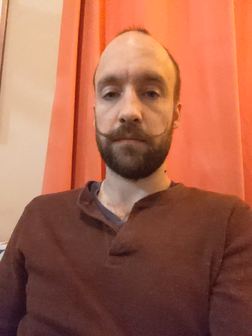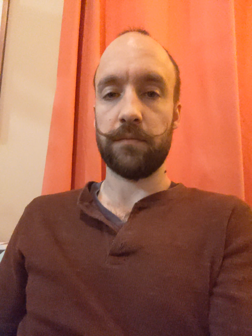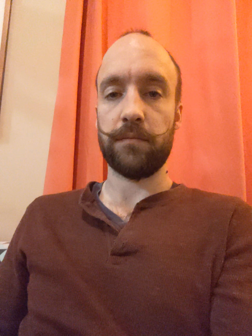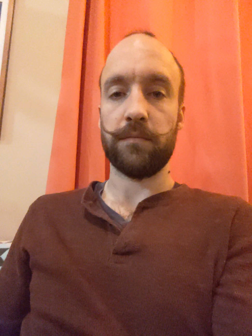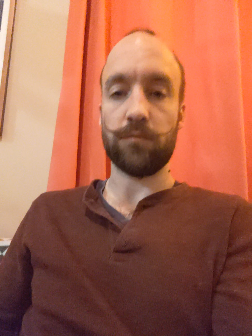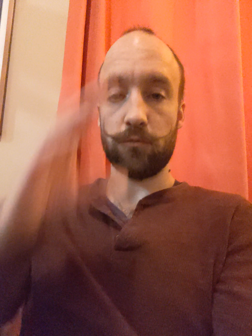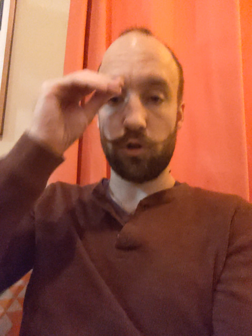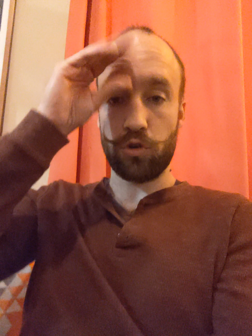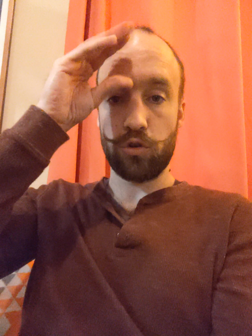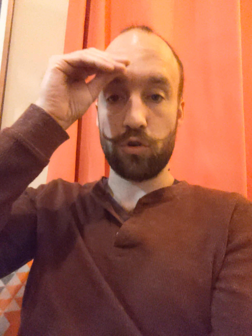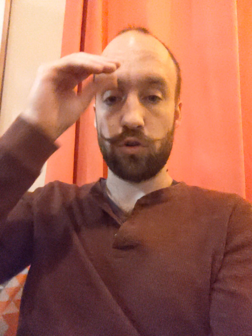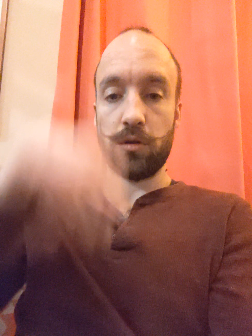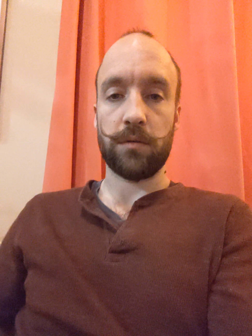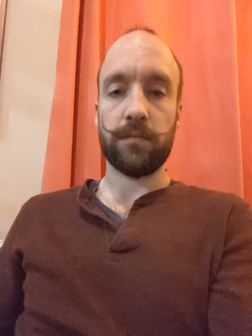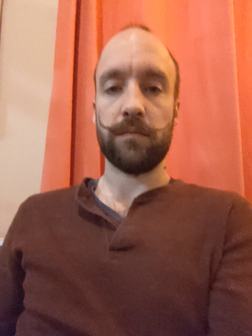boy